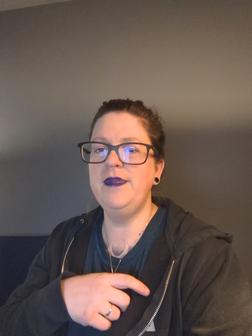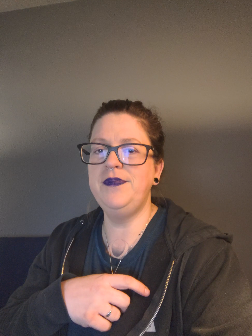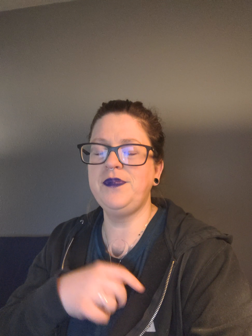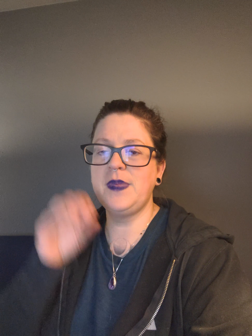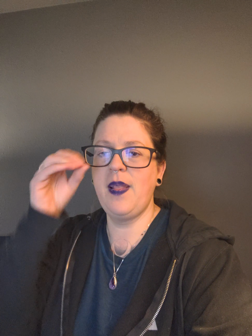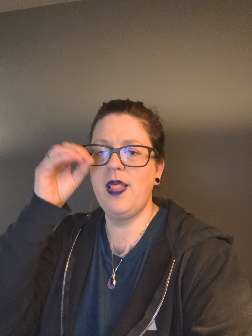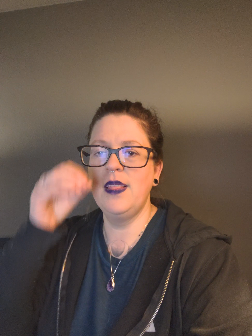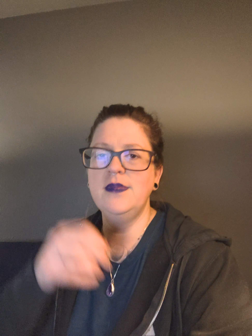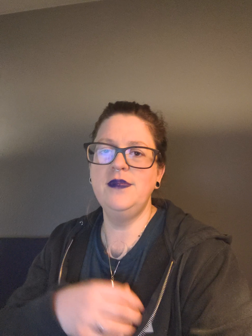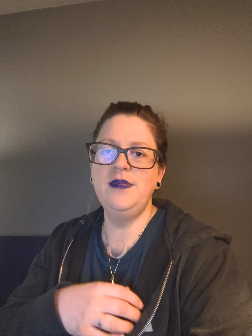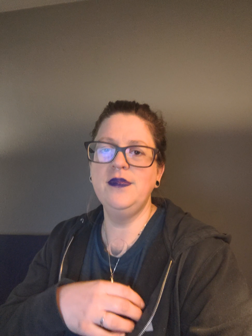owl